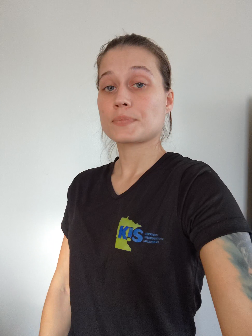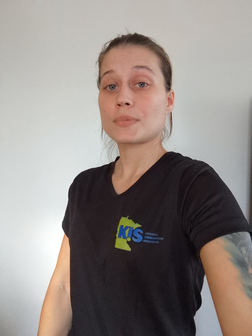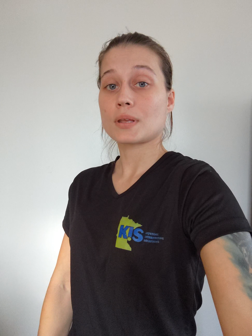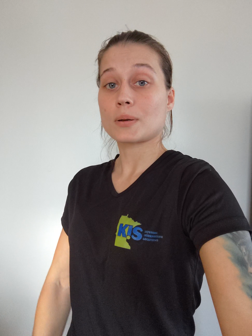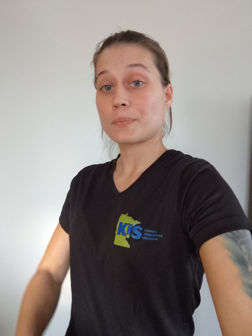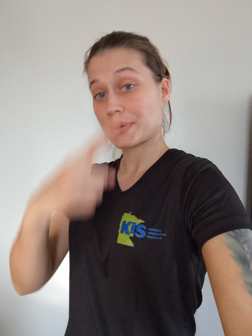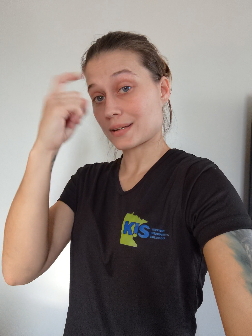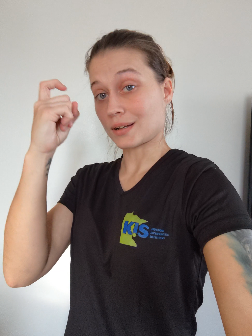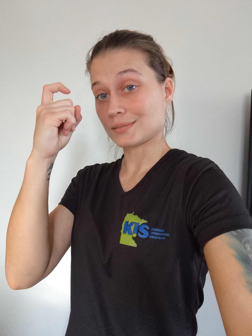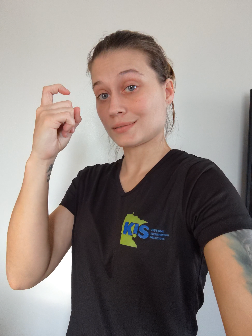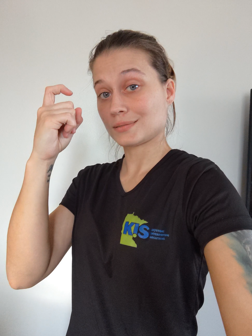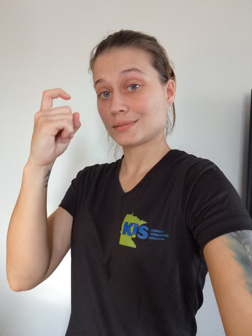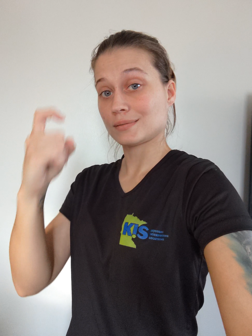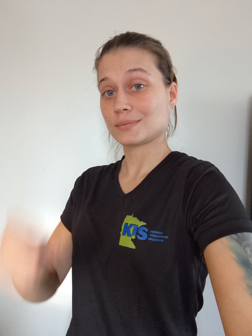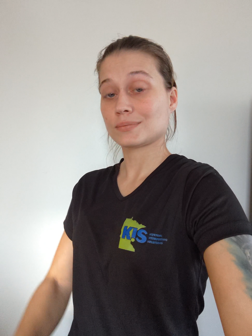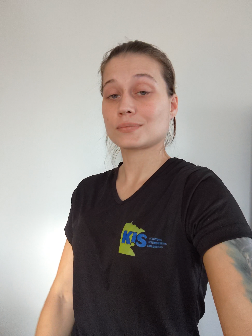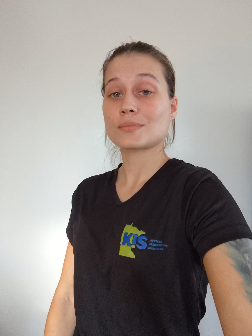because